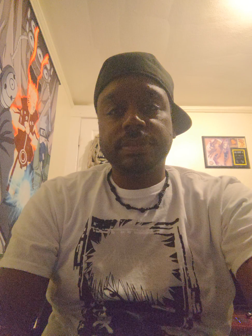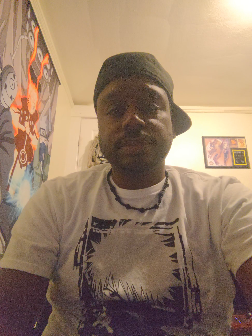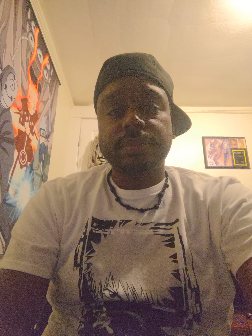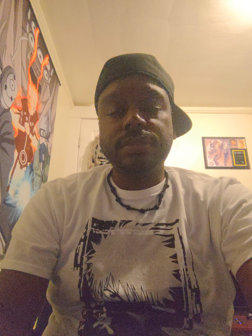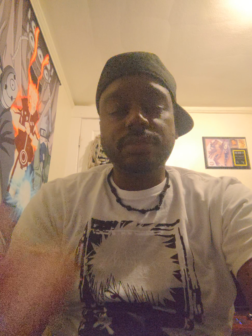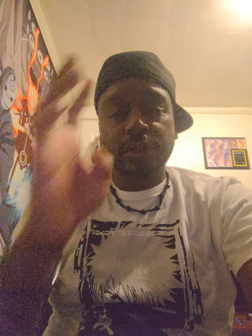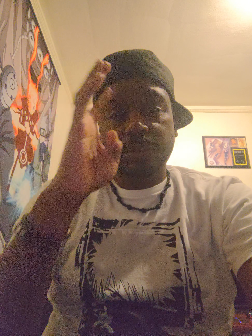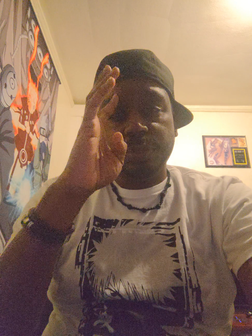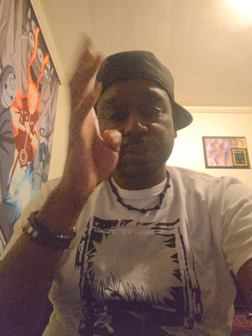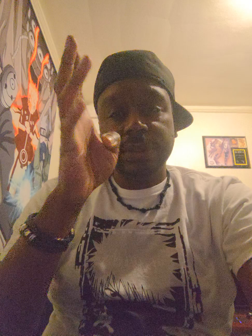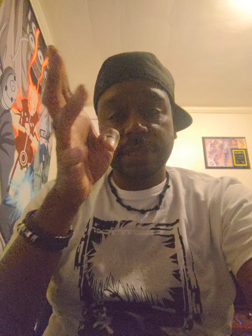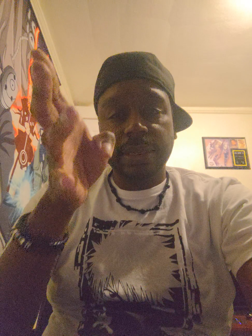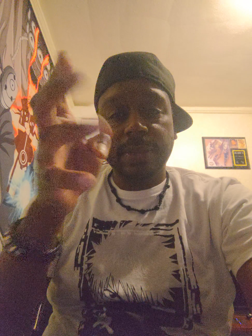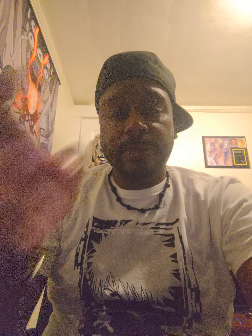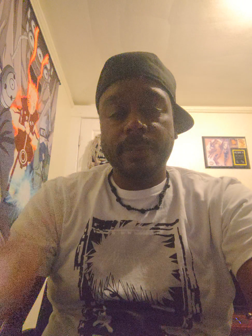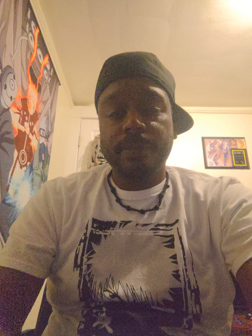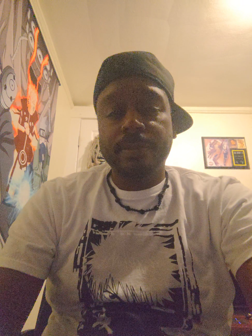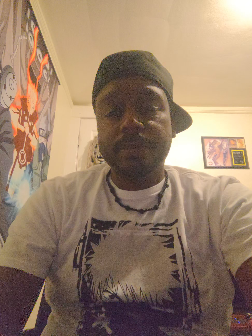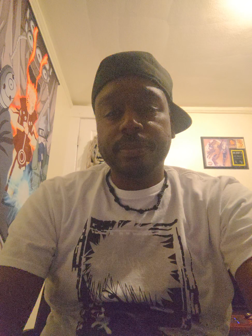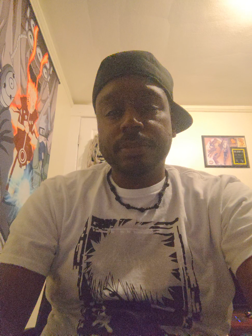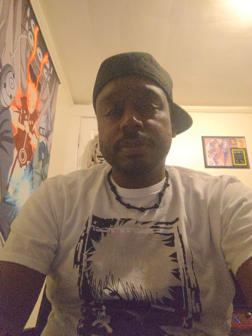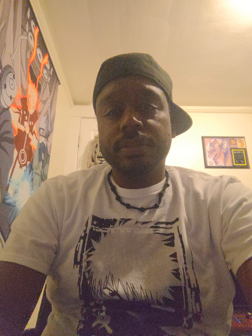pretend